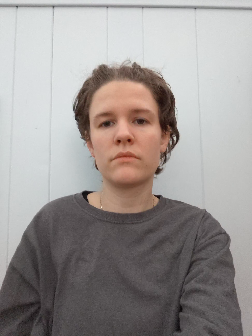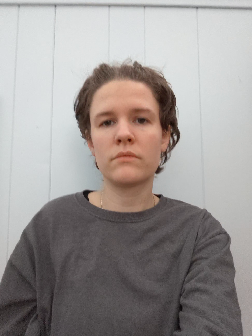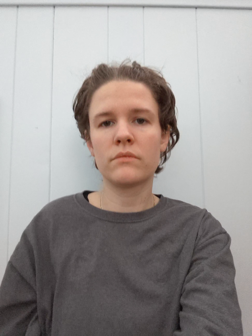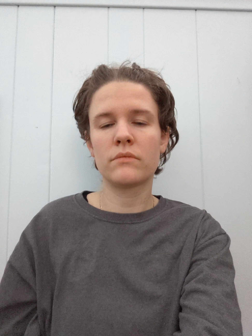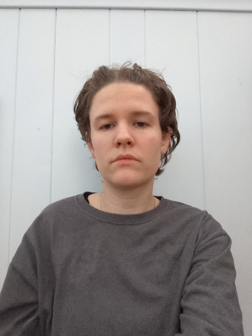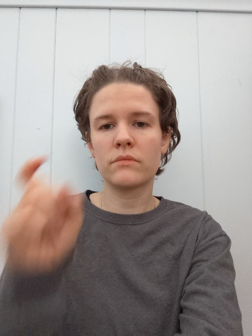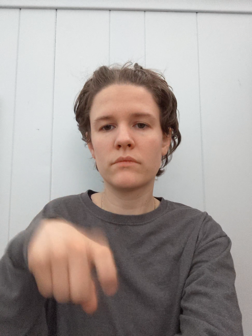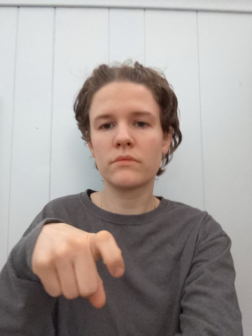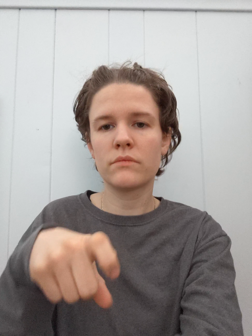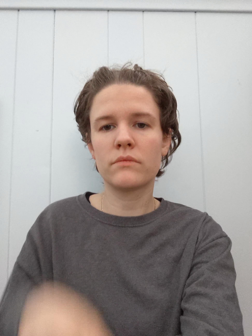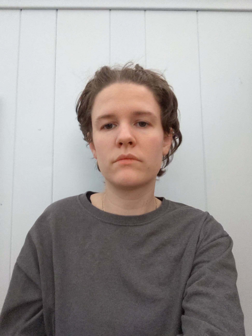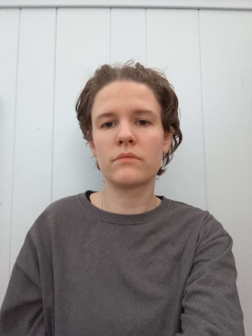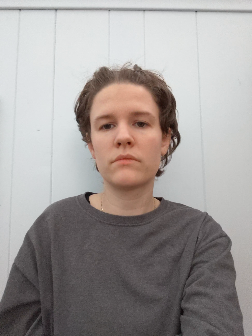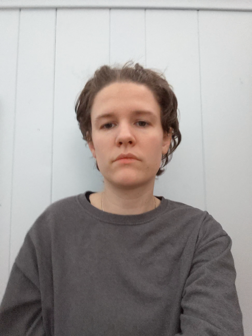have to